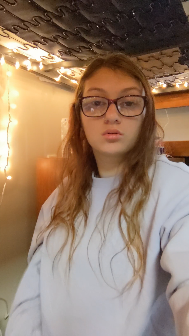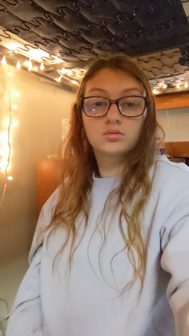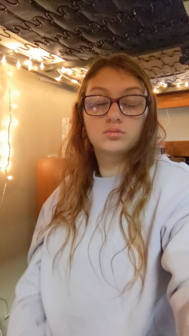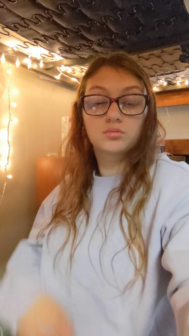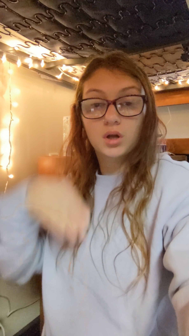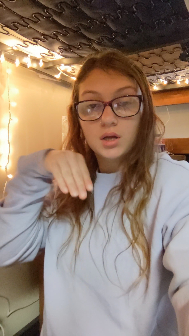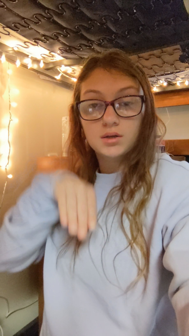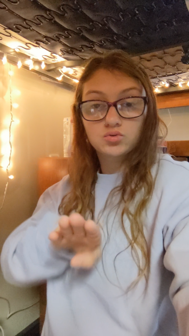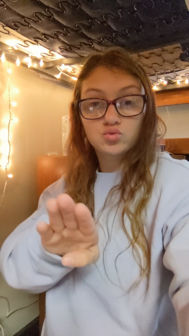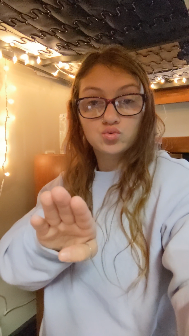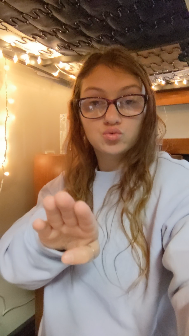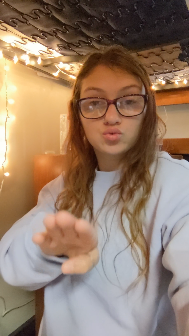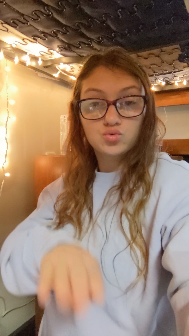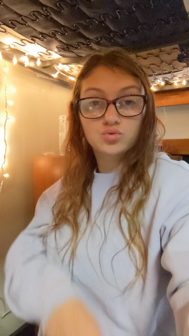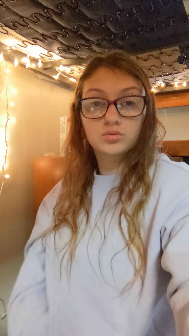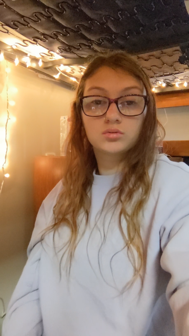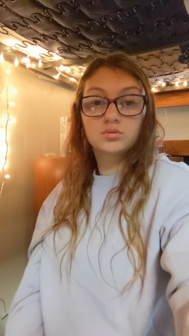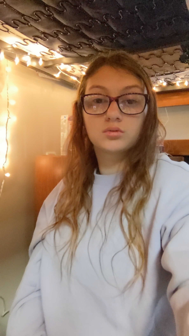enter